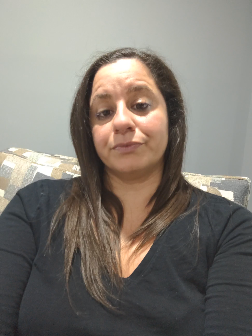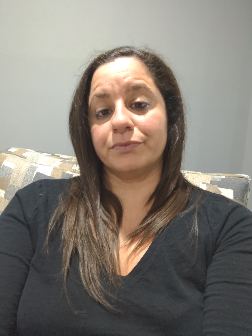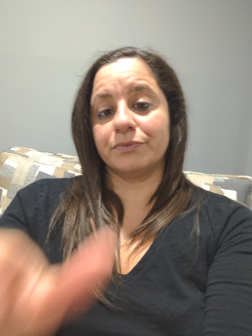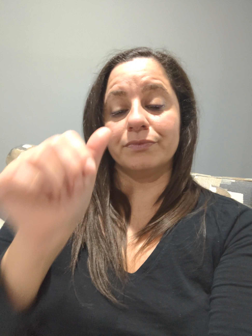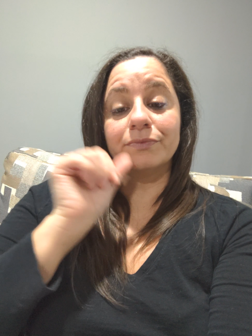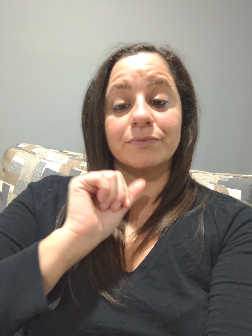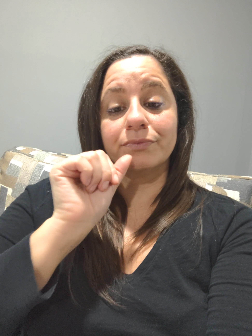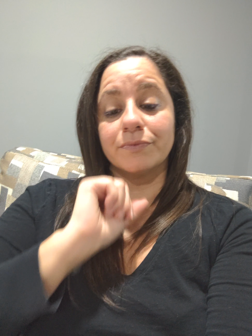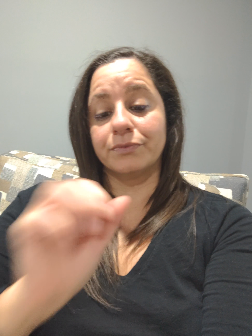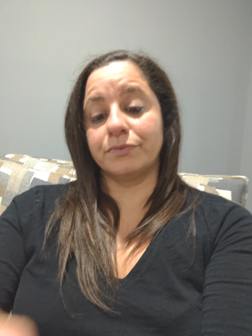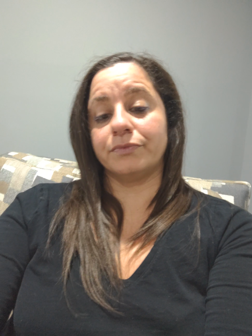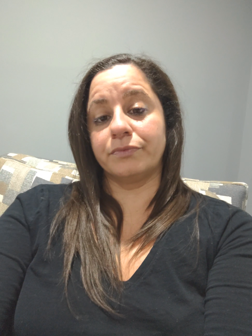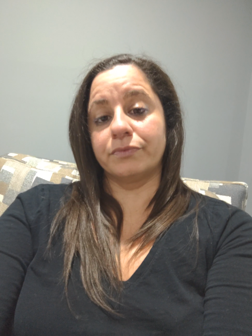aunt